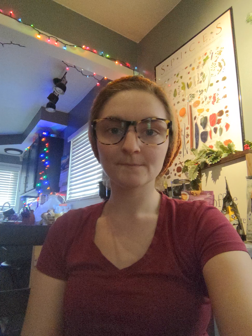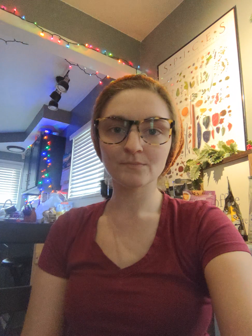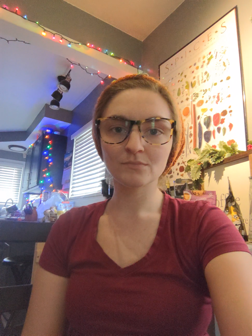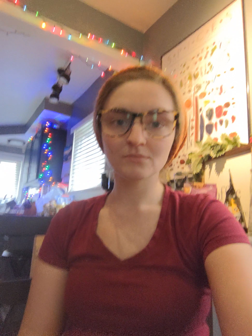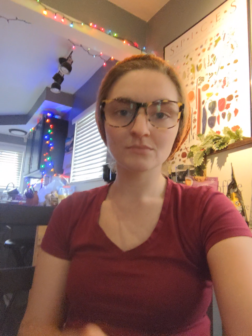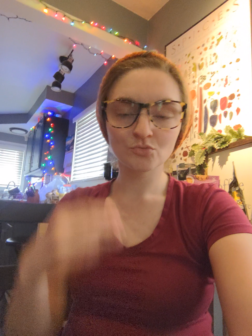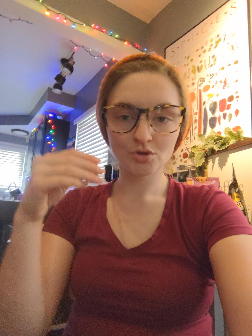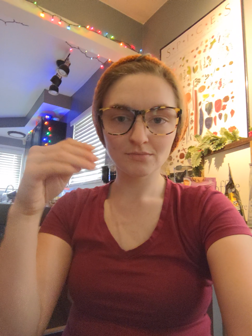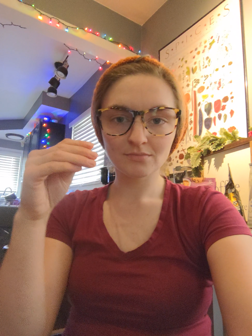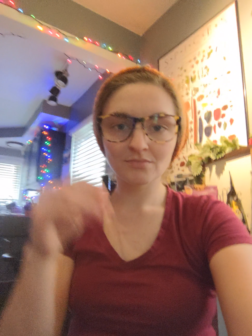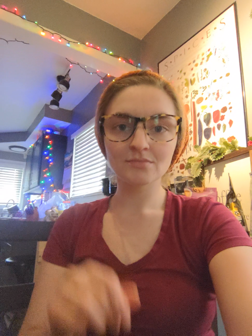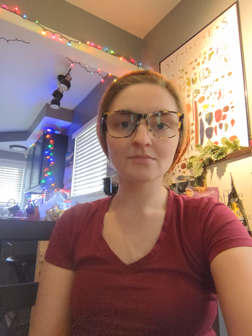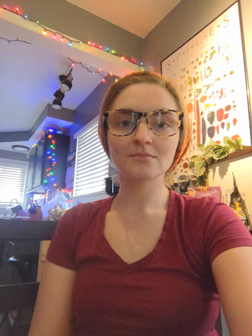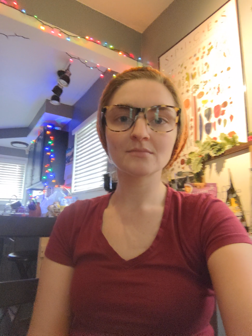store